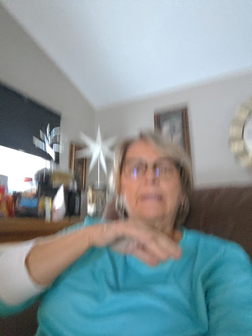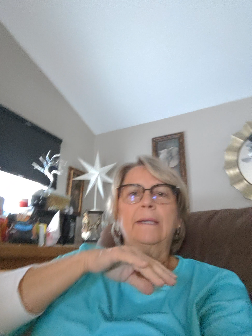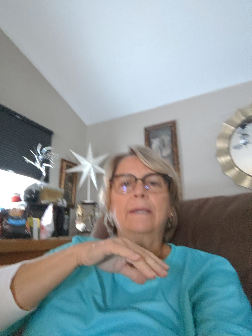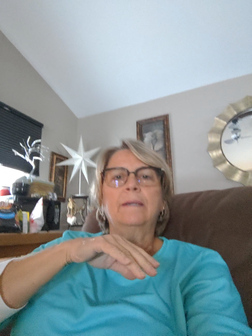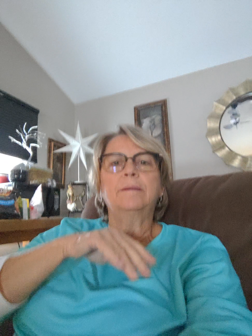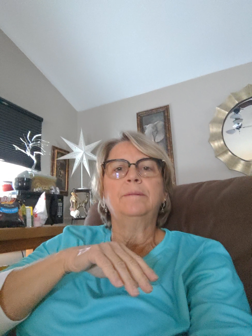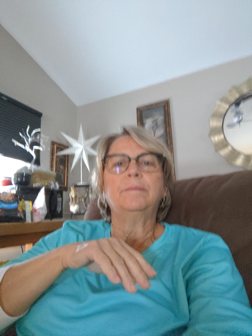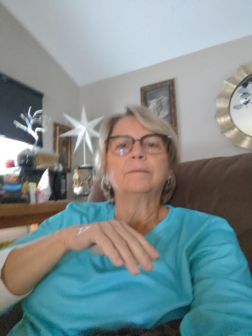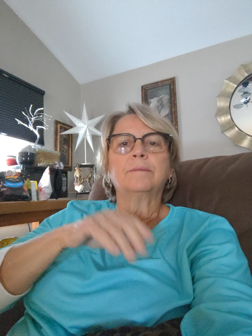dirty